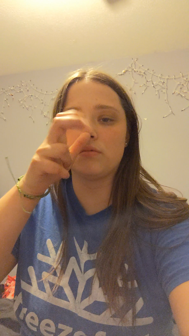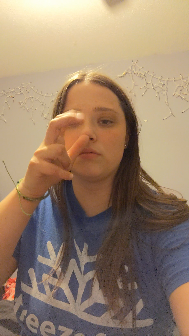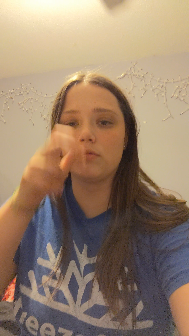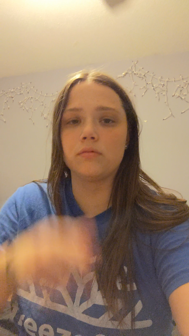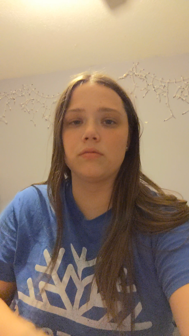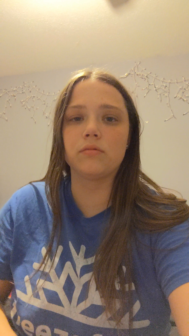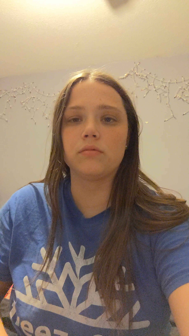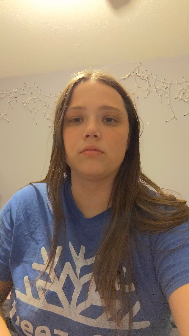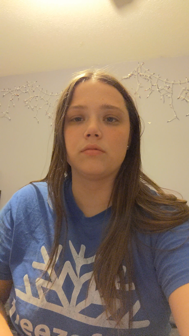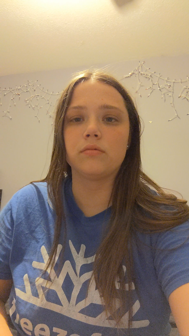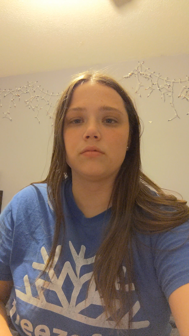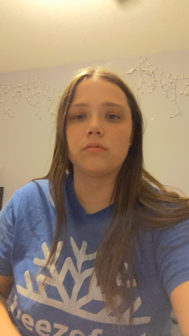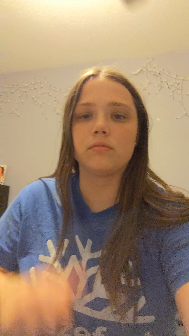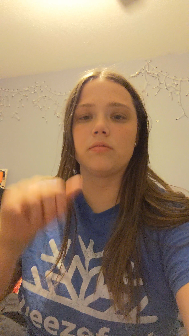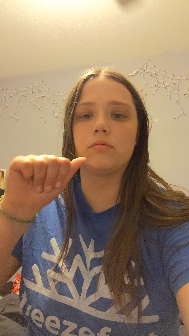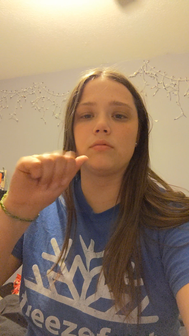am